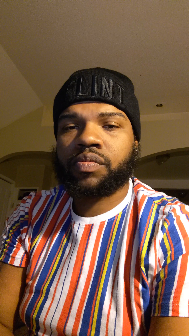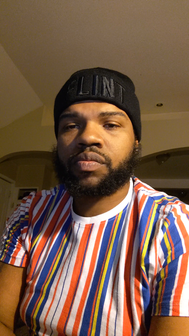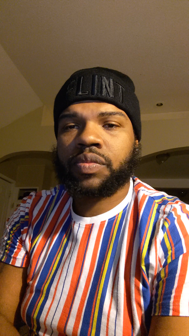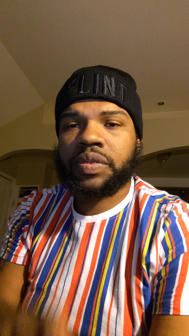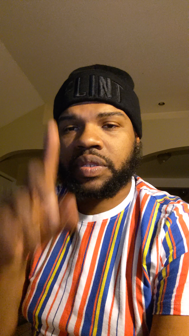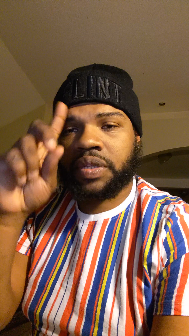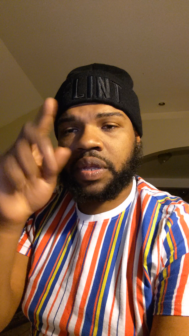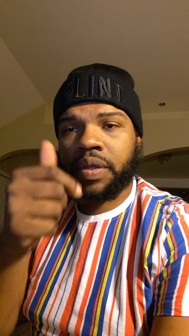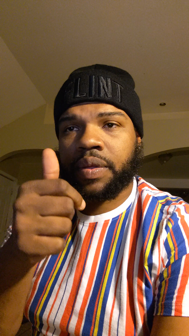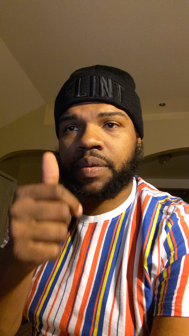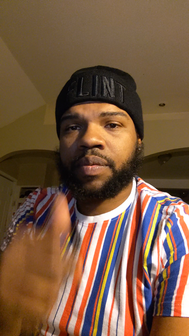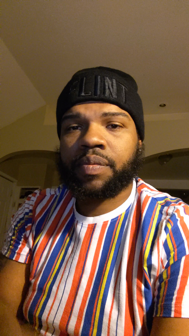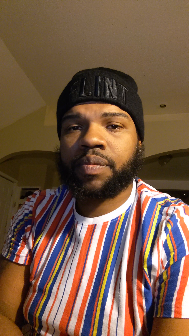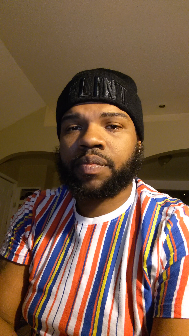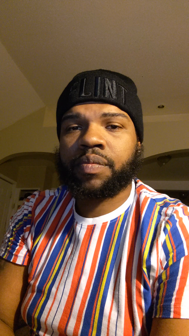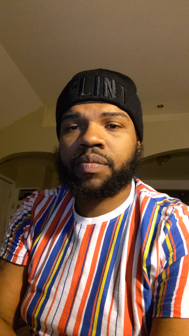dime